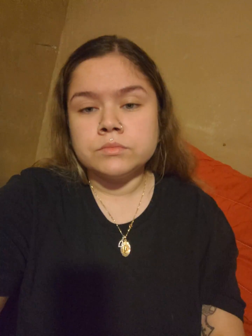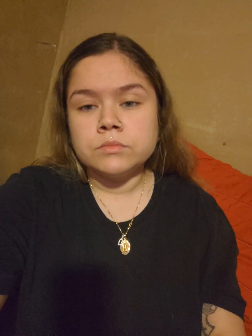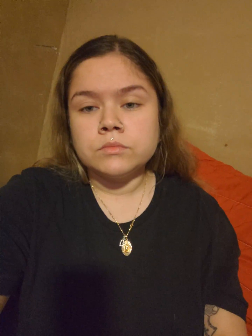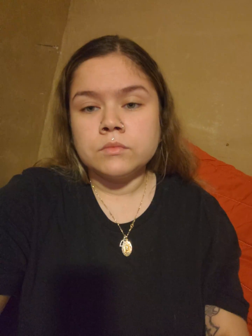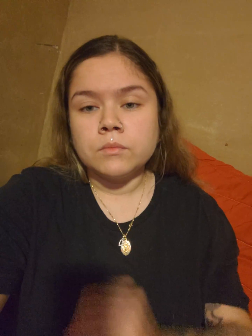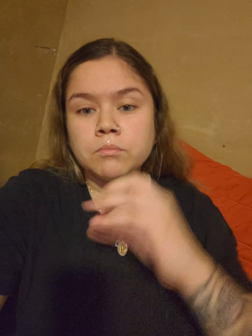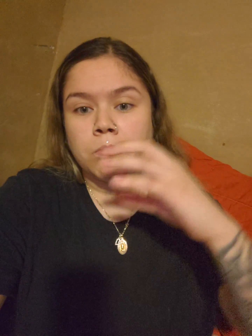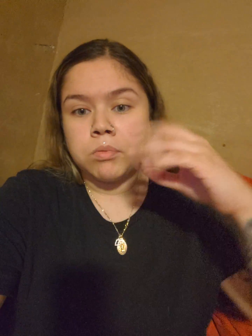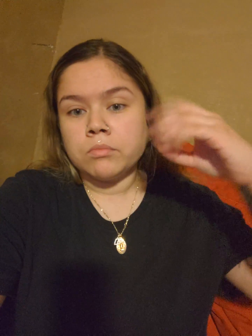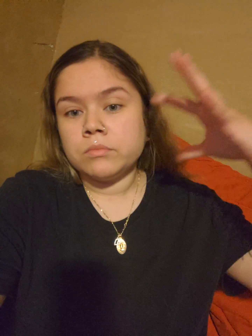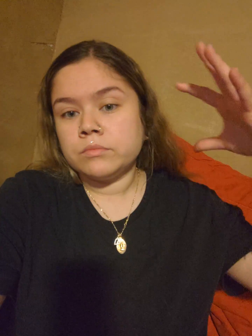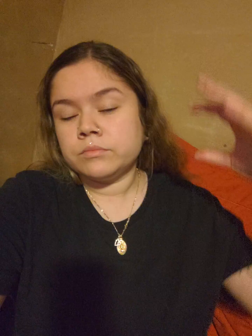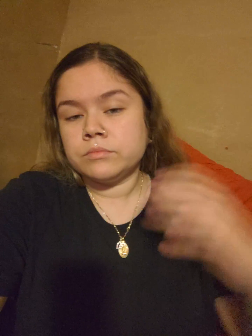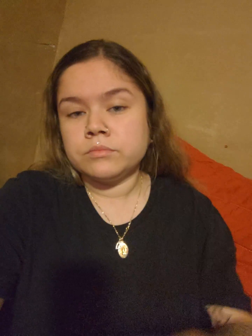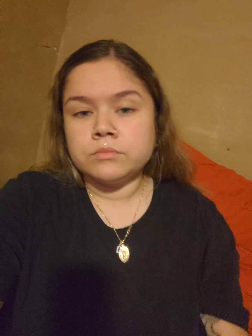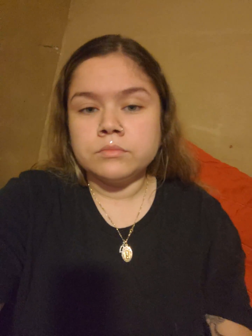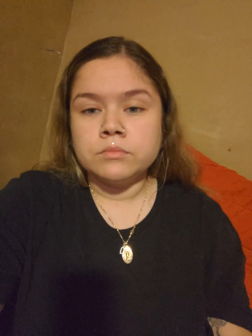bubbles